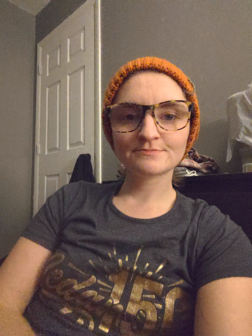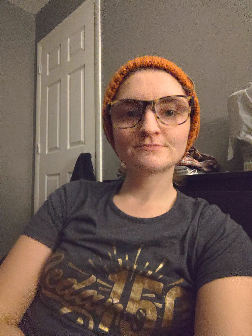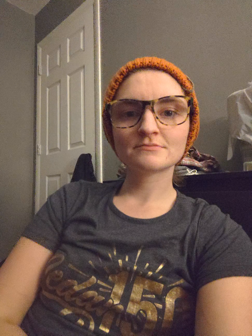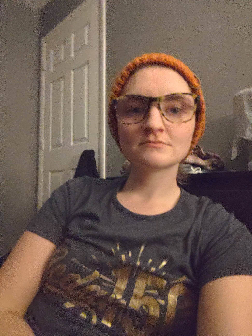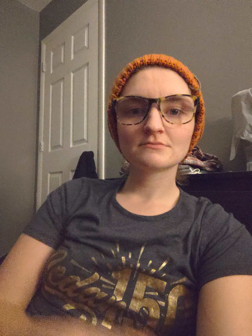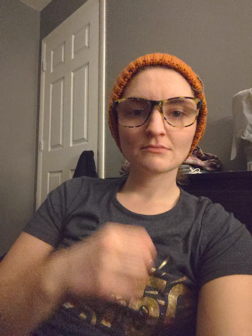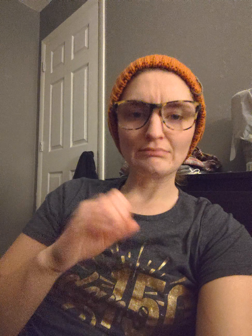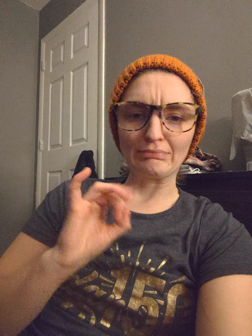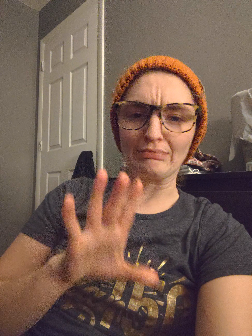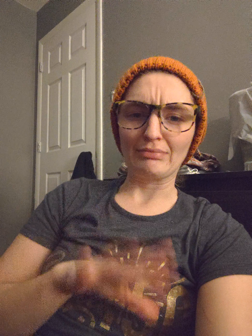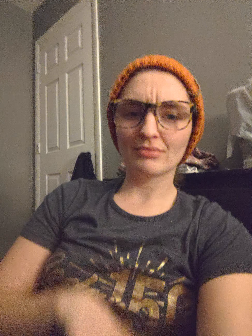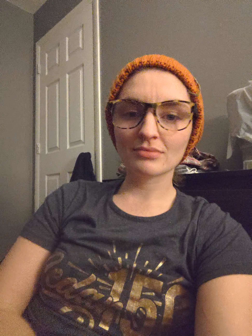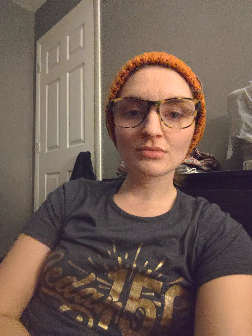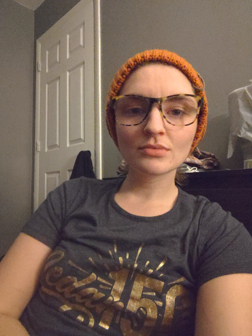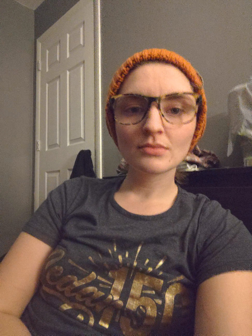yucky